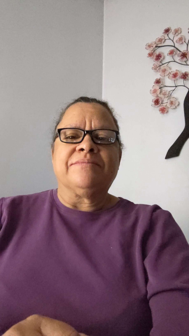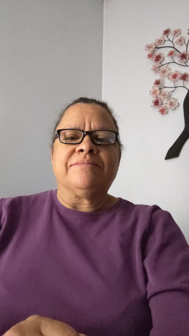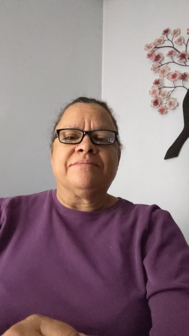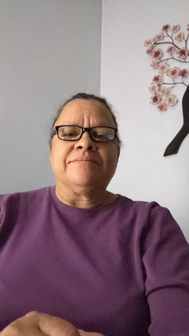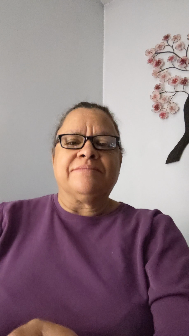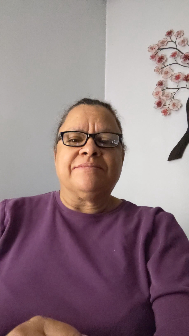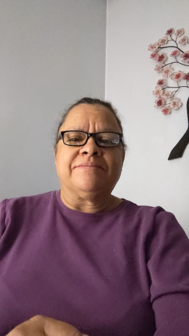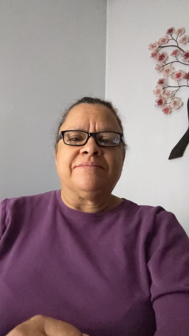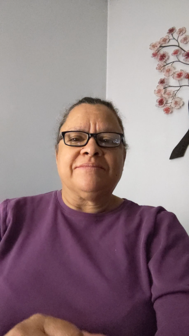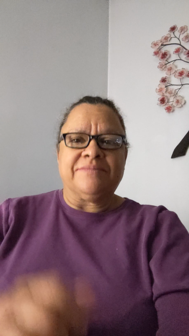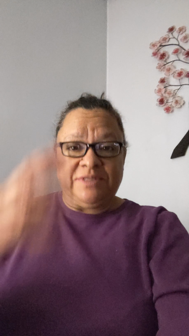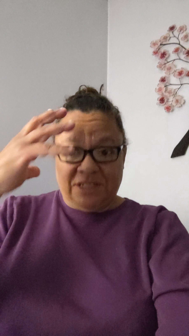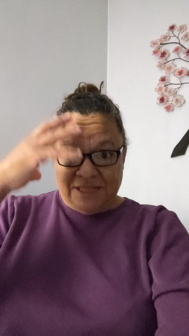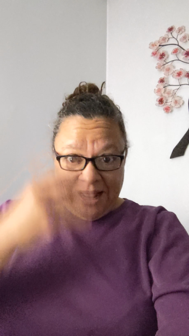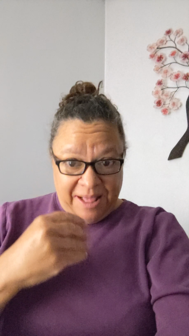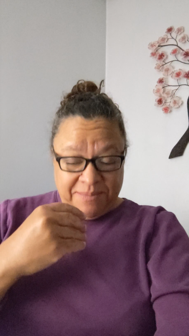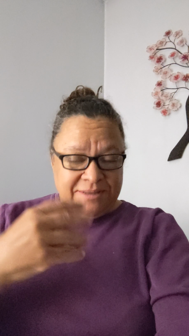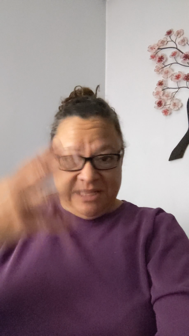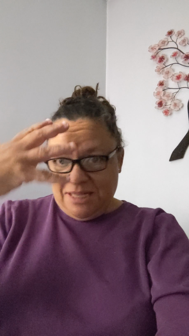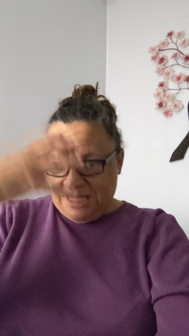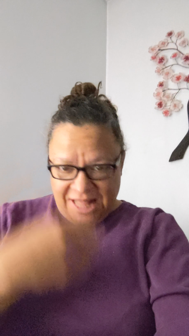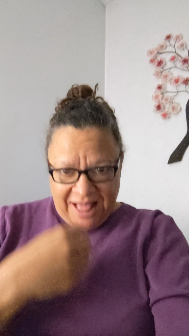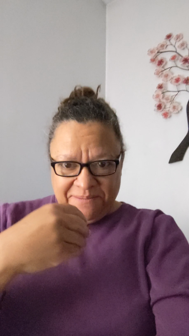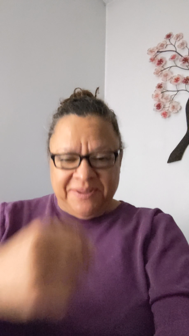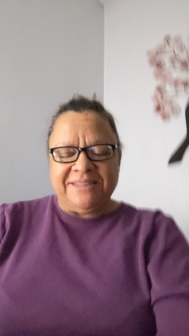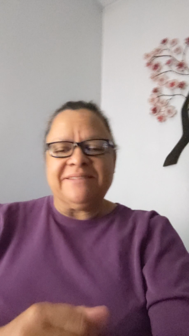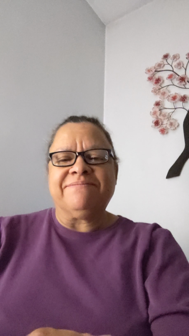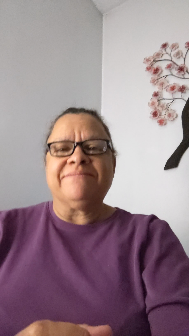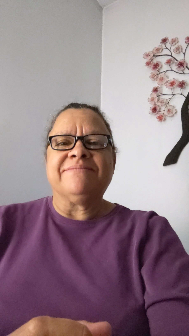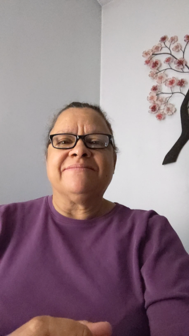asleep